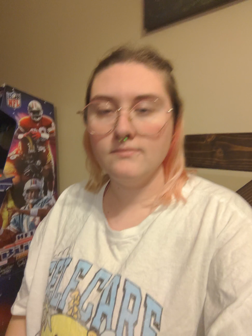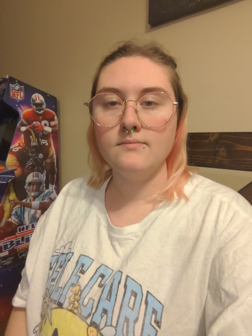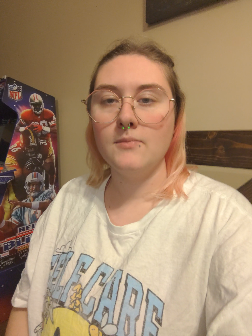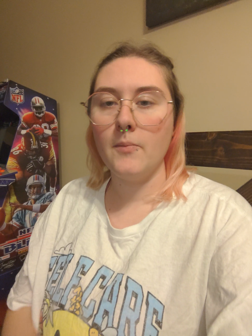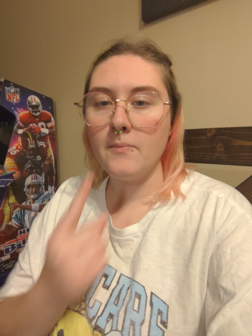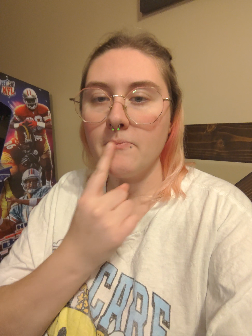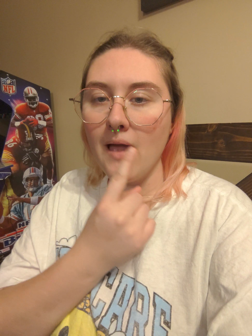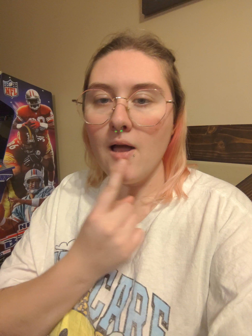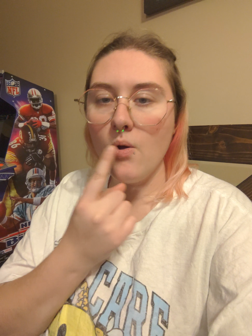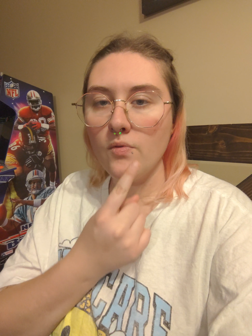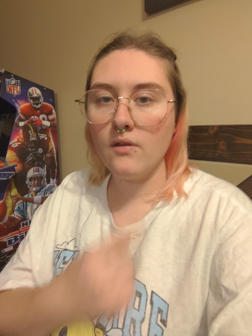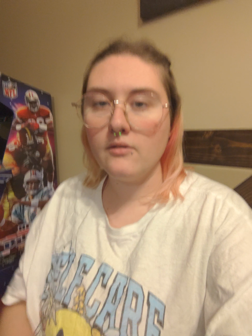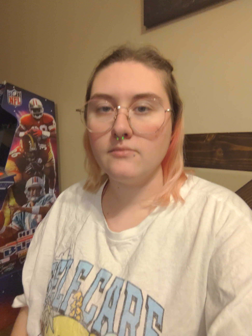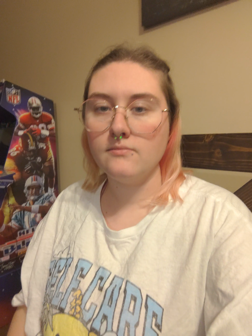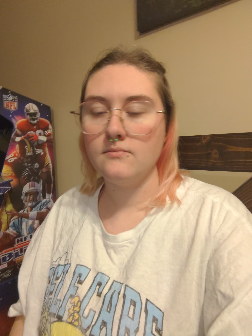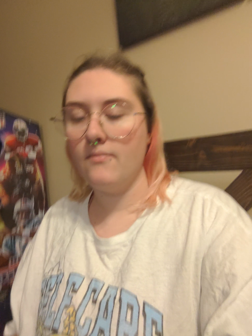mouth